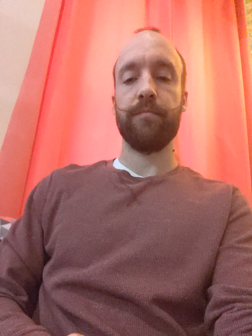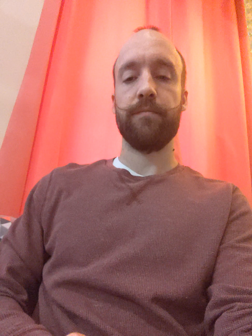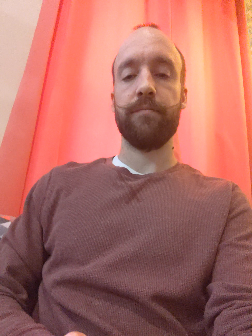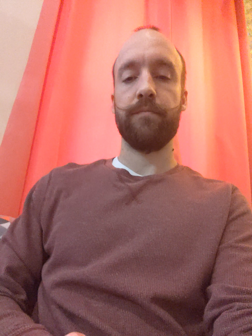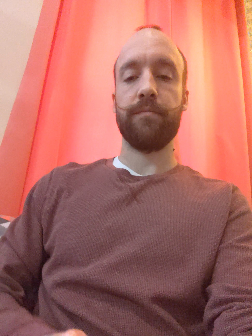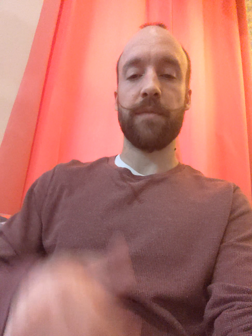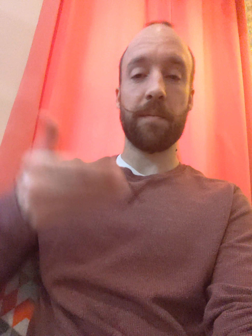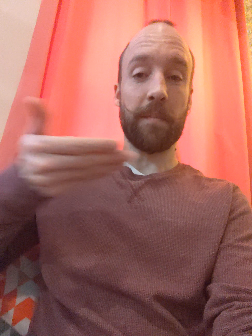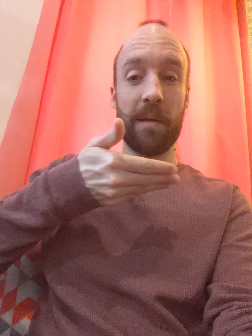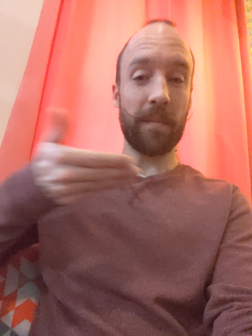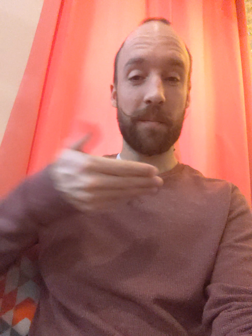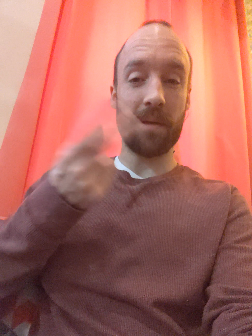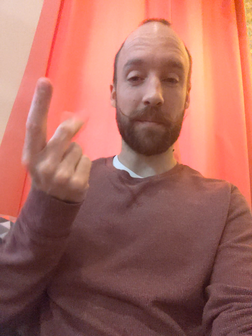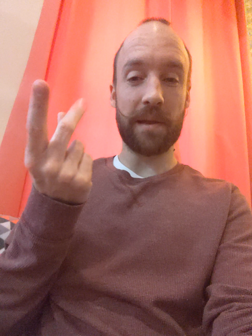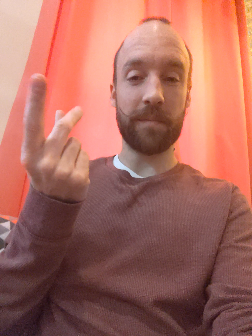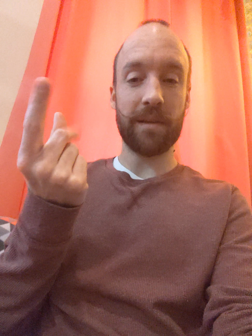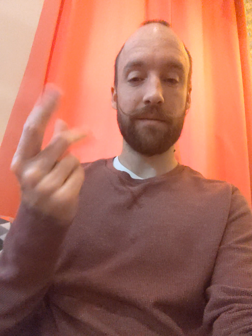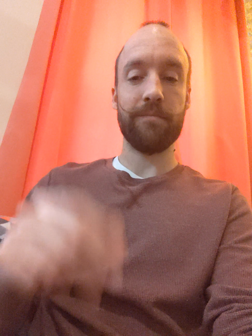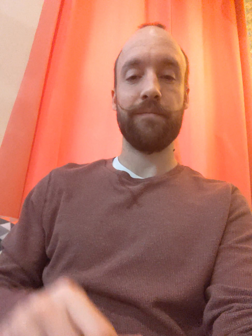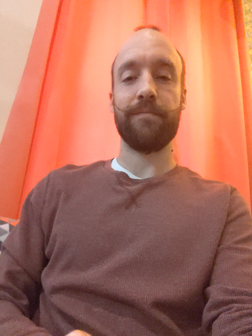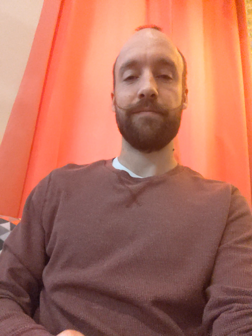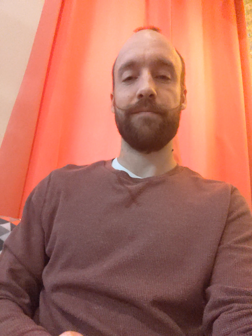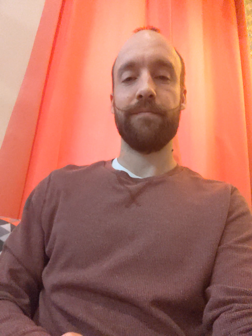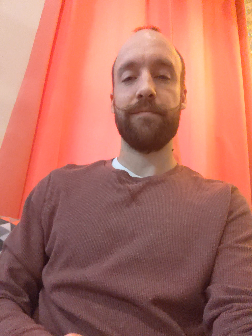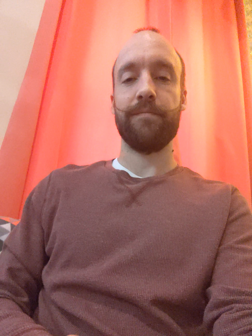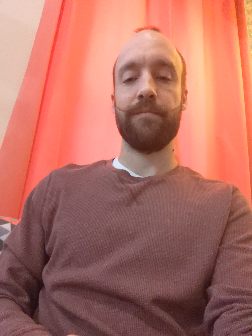puppy